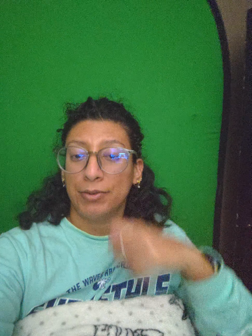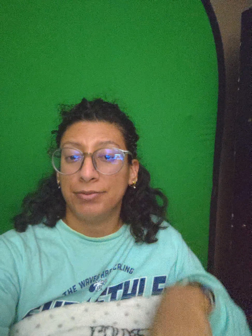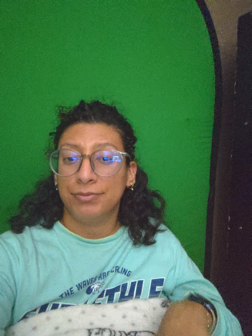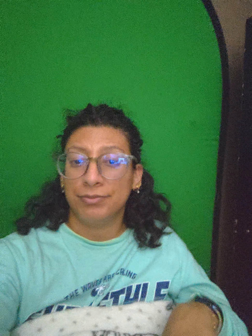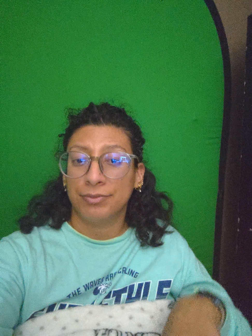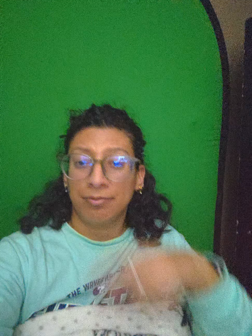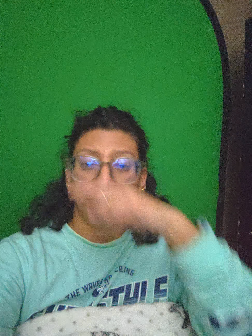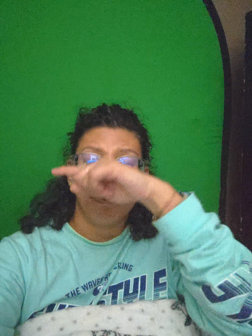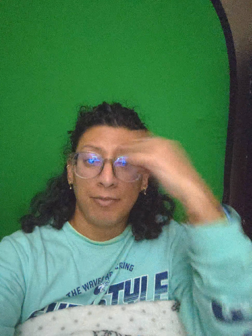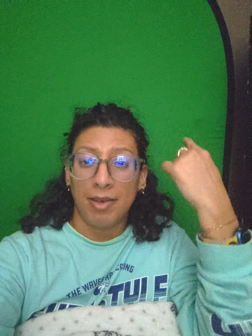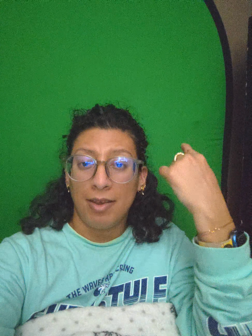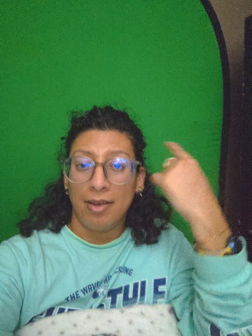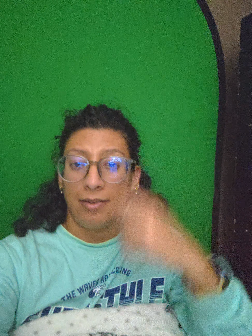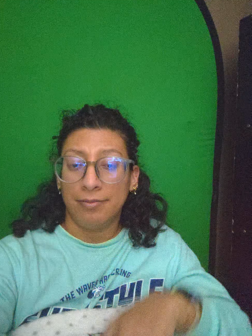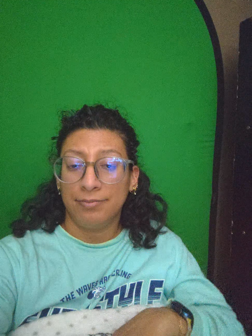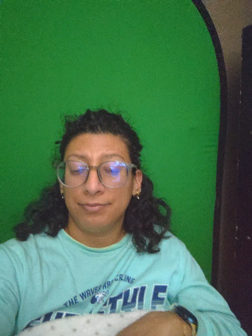black